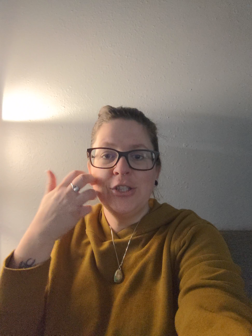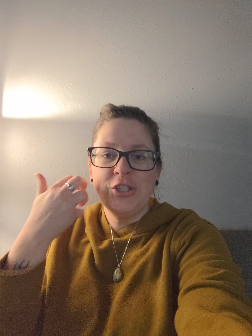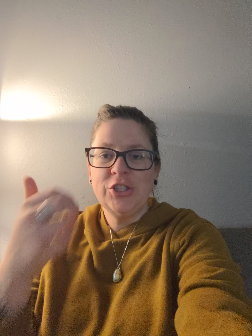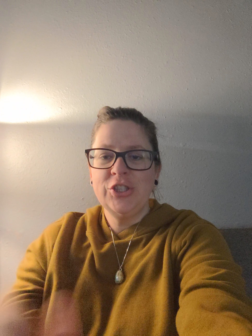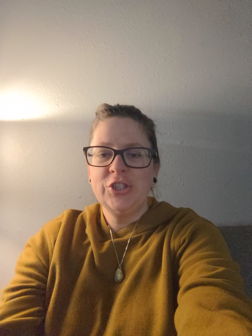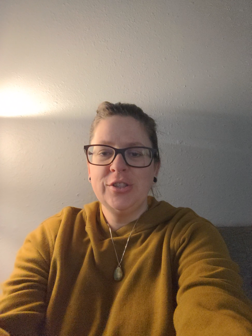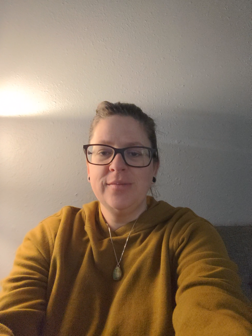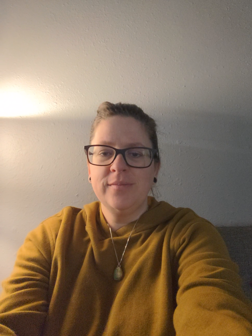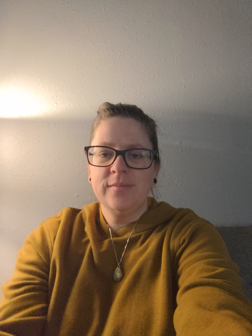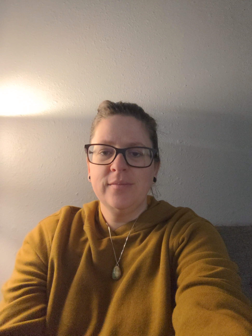tiger